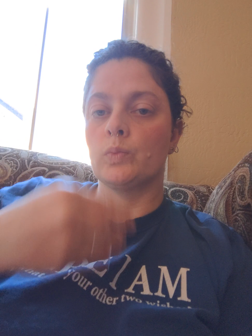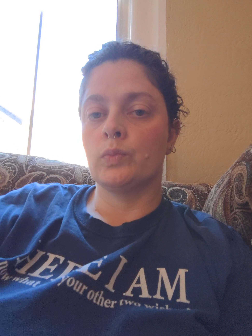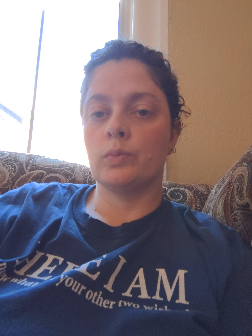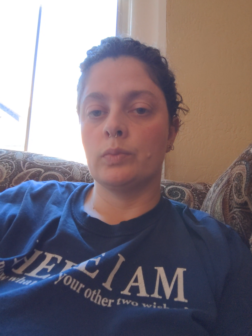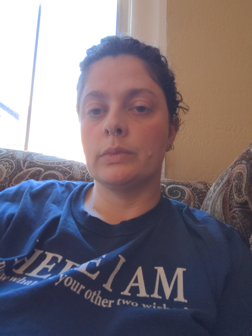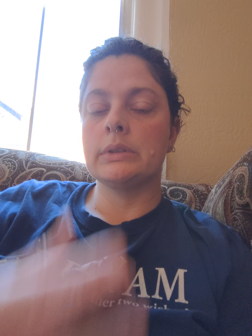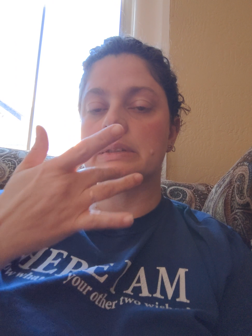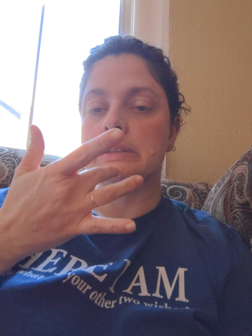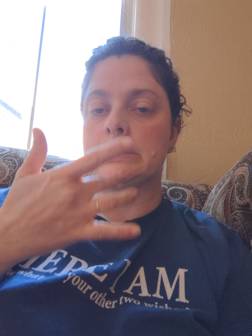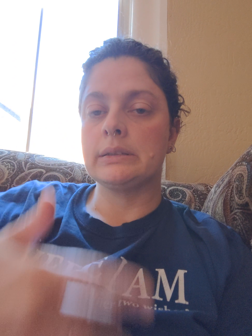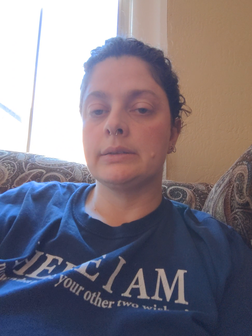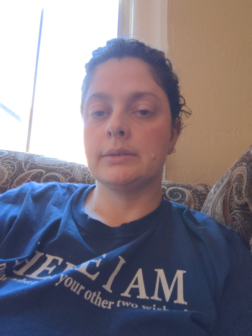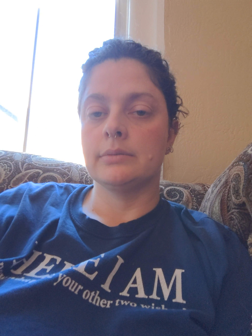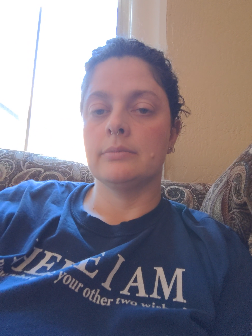taste